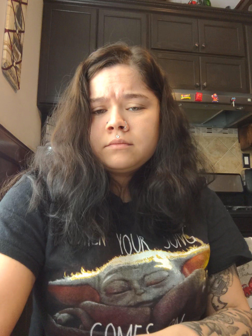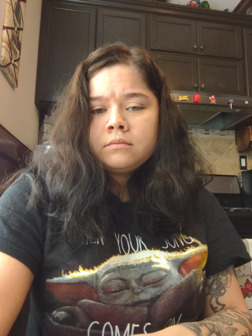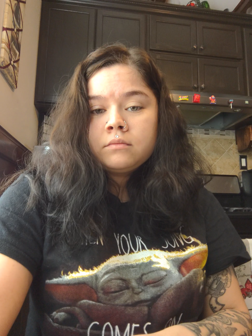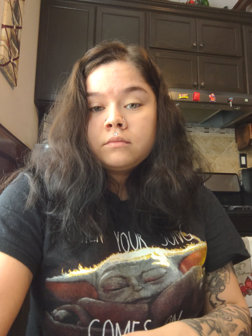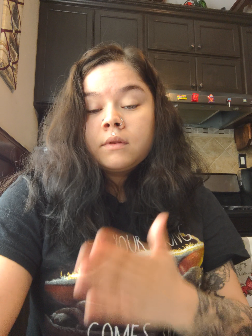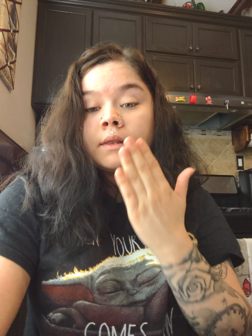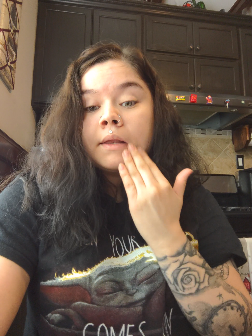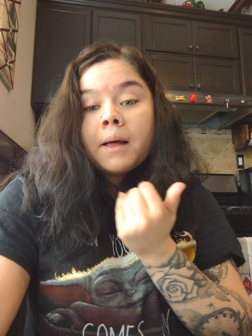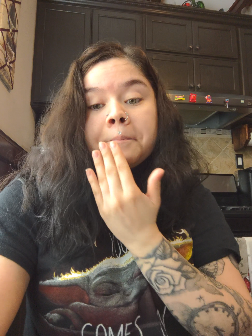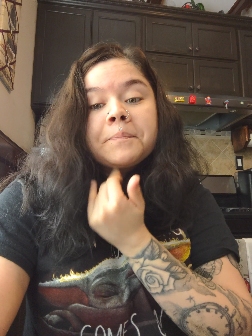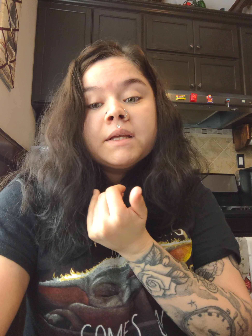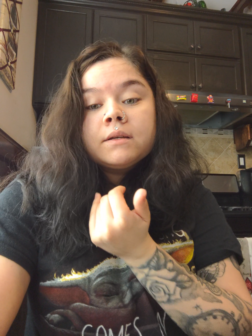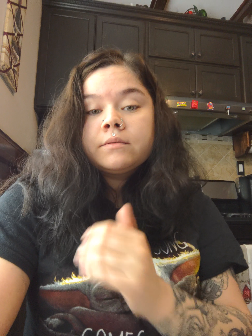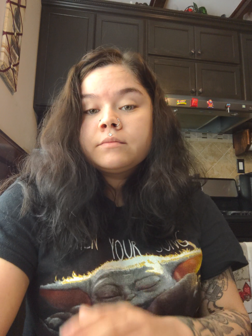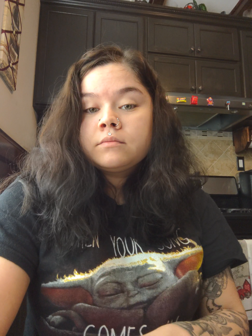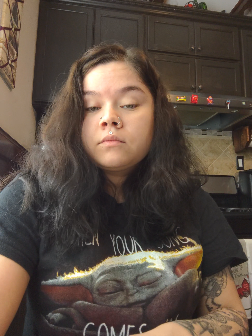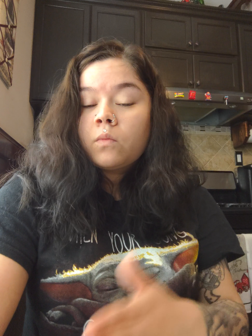napkin